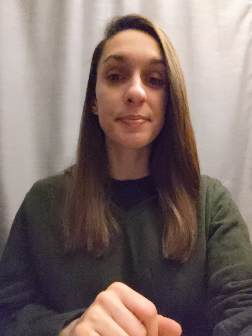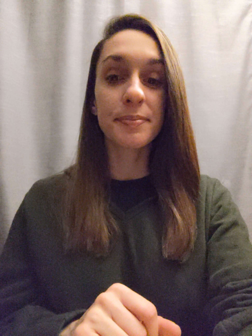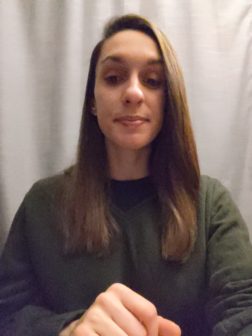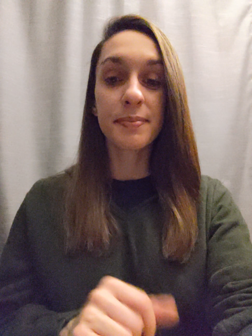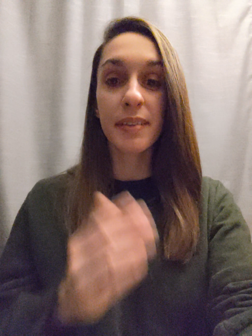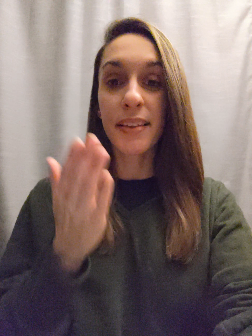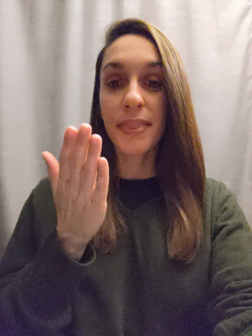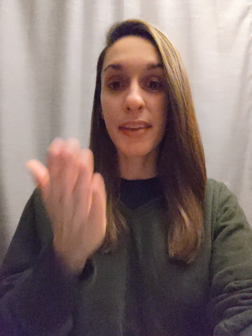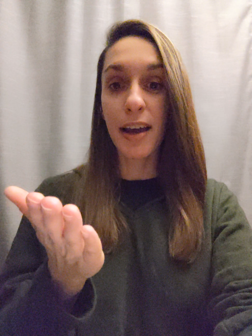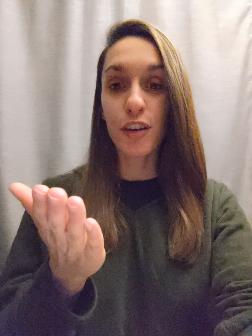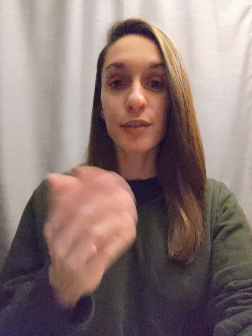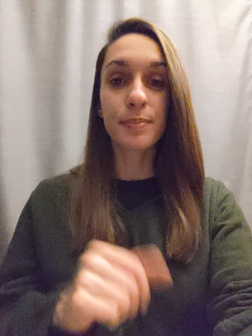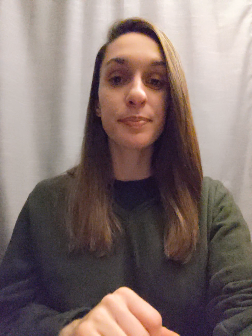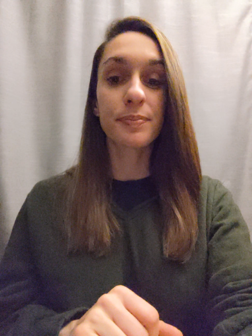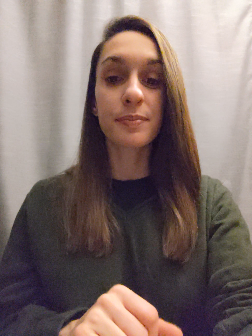there